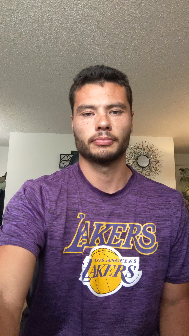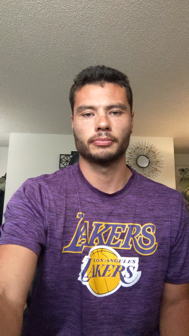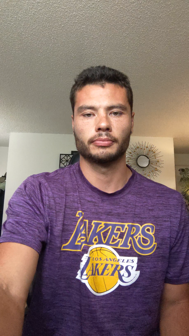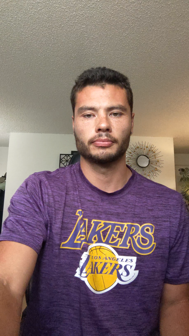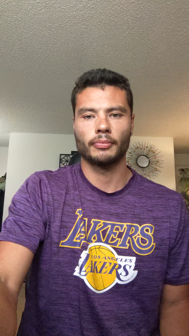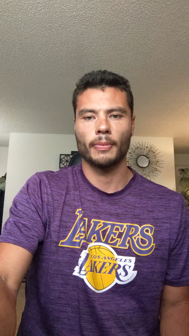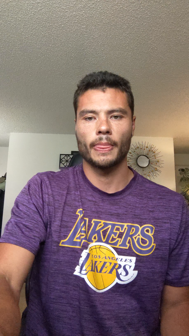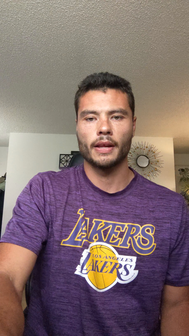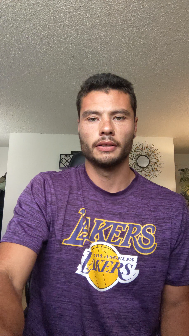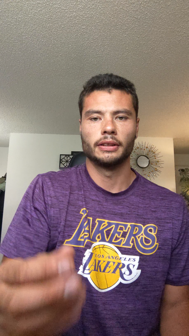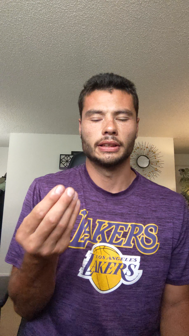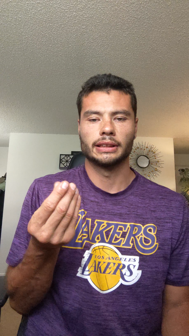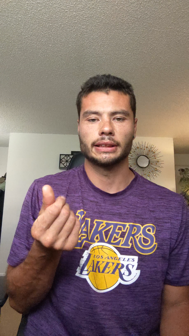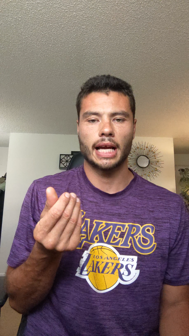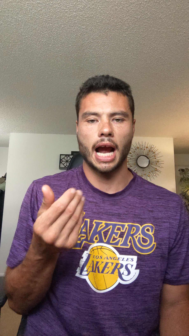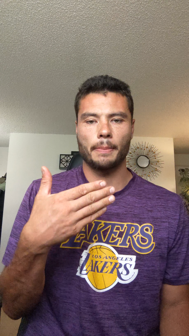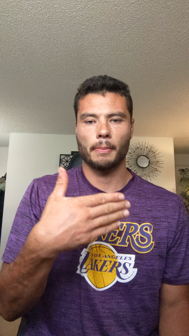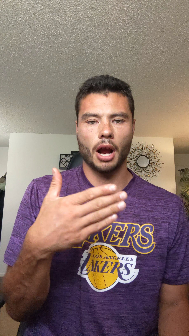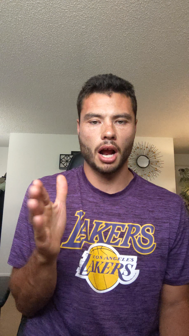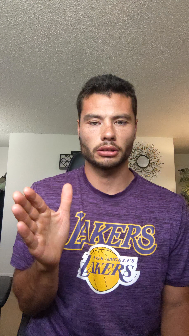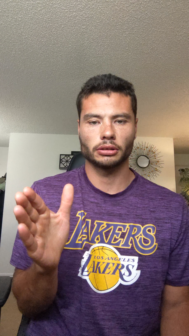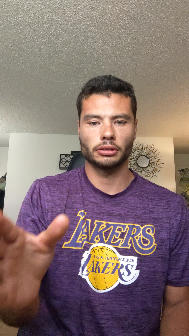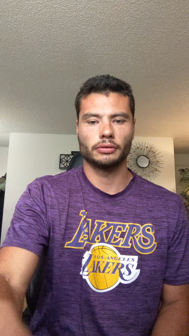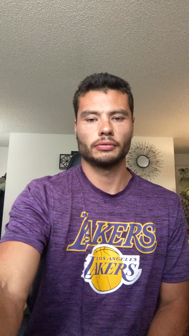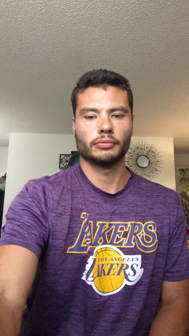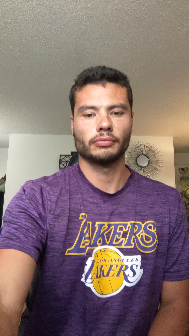sandbox